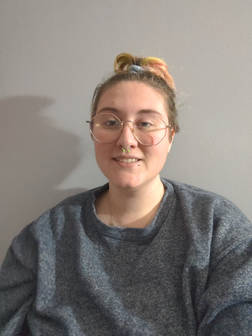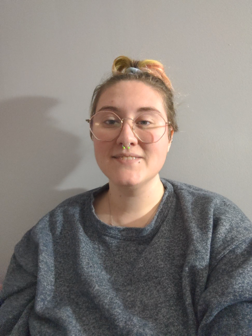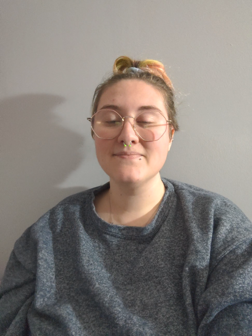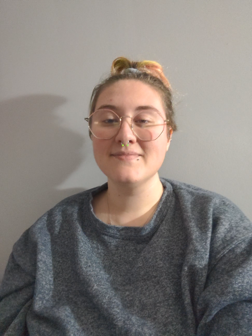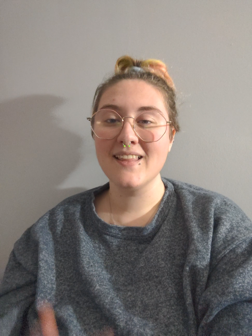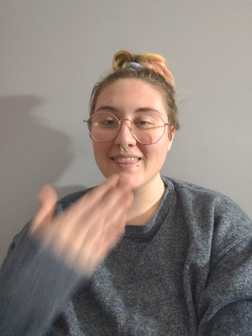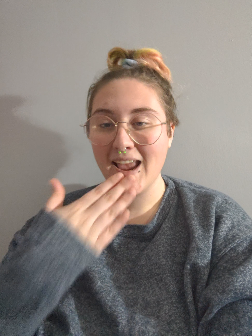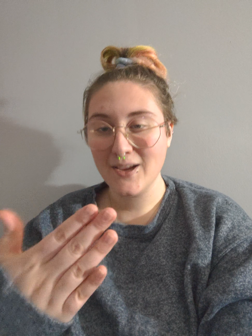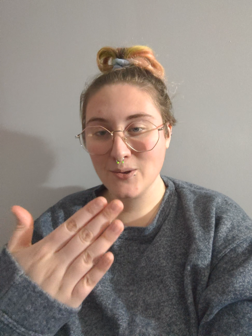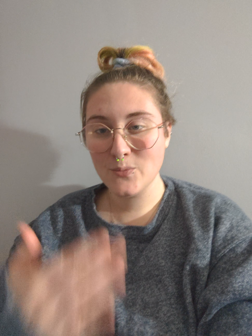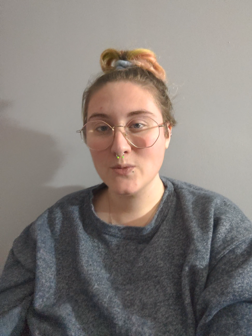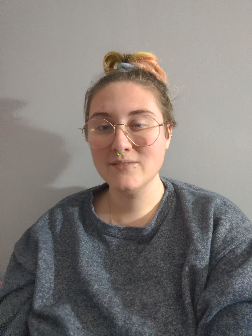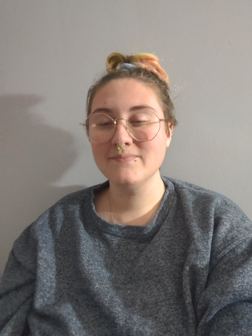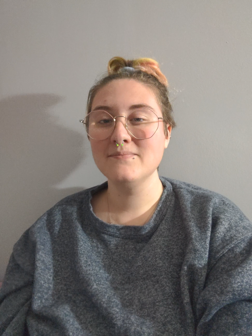thank you